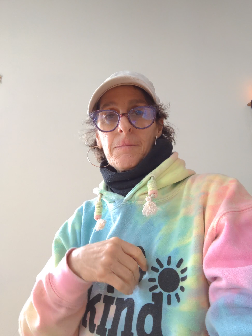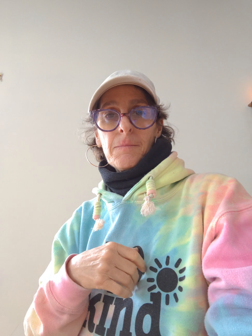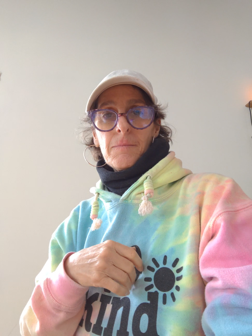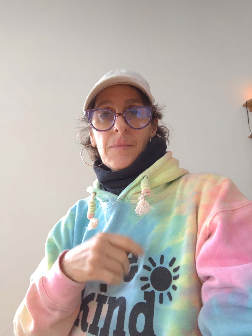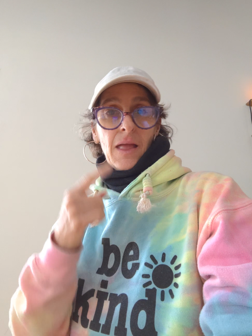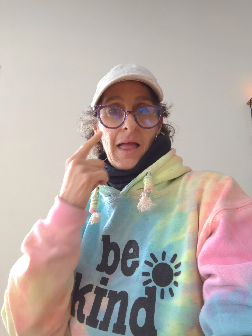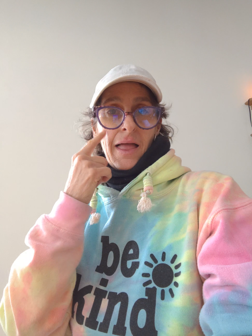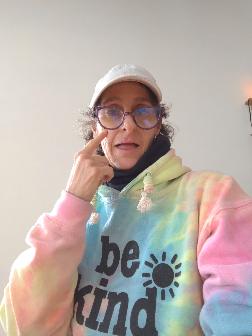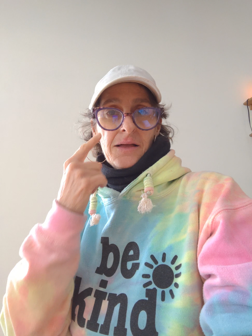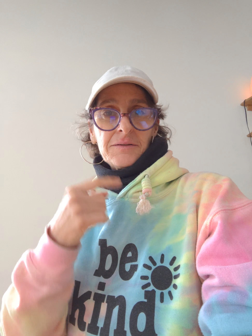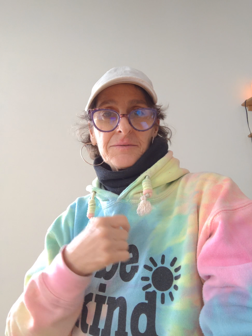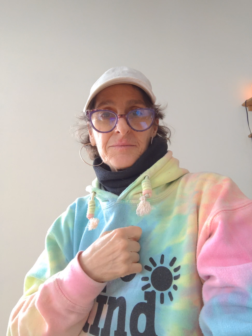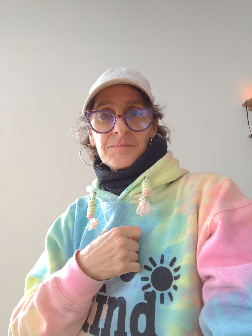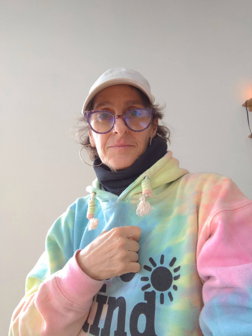eye